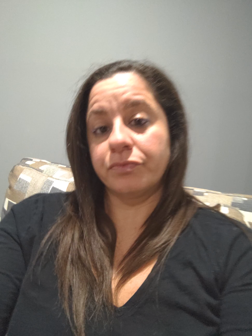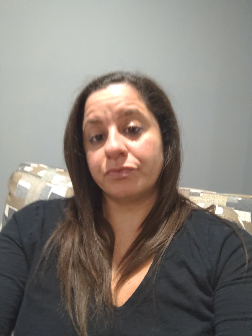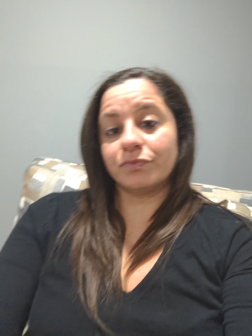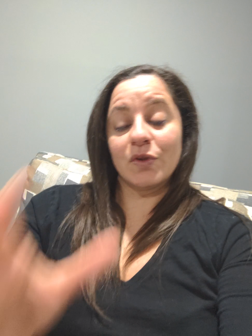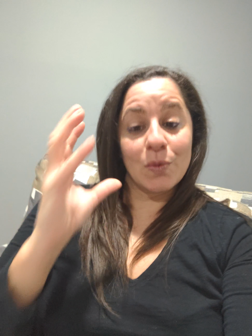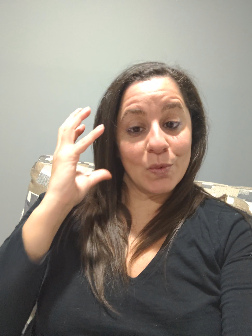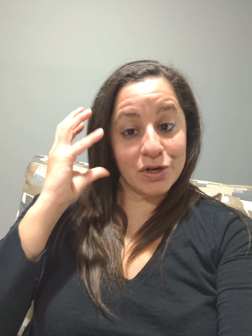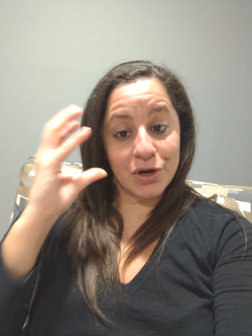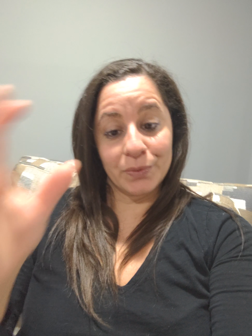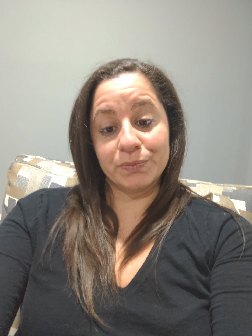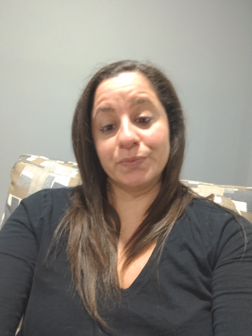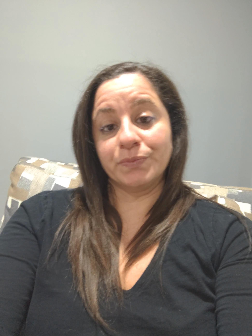radio